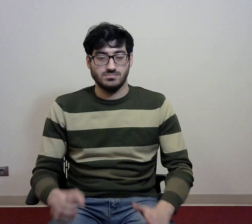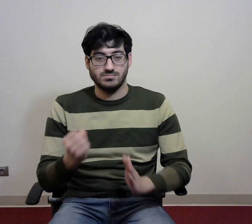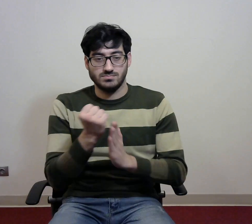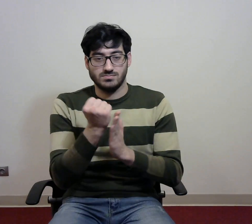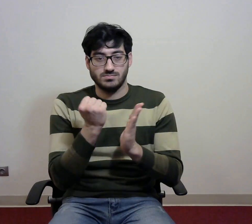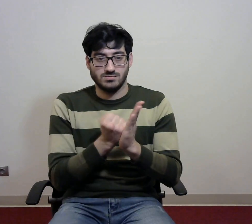viza